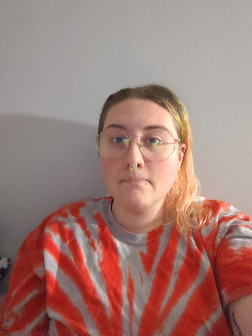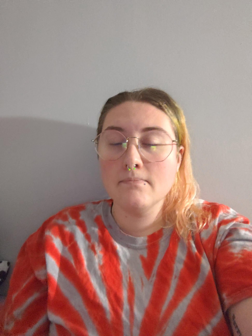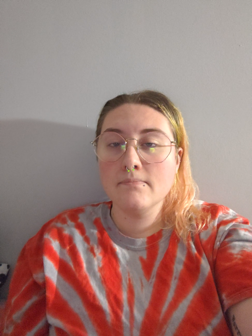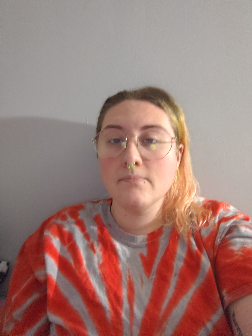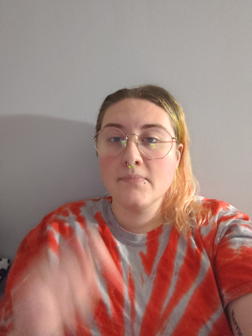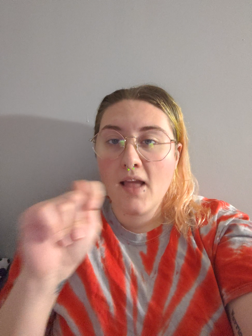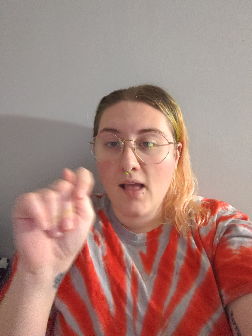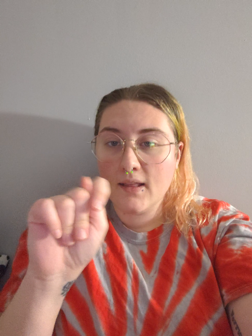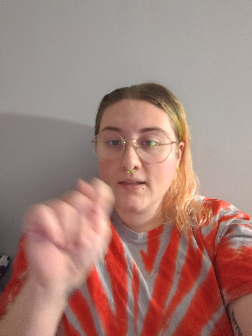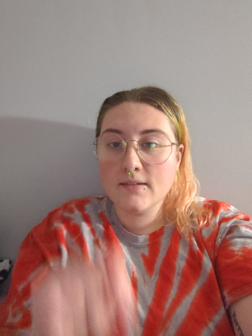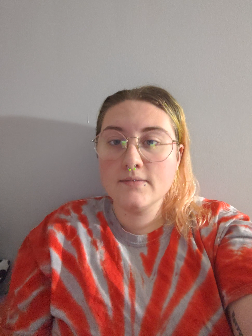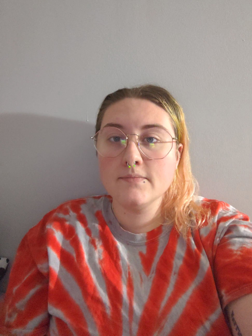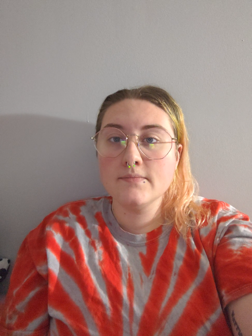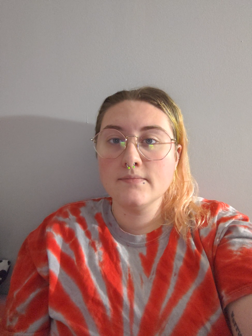potty